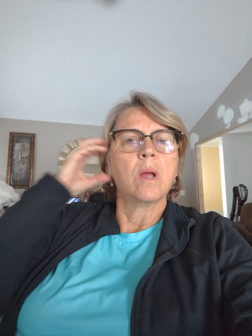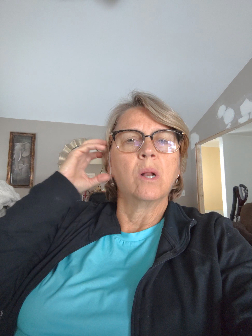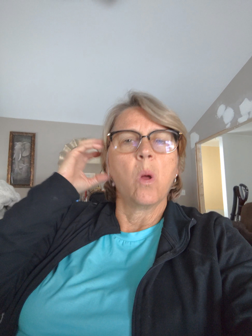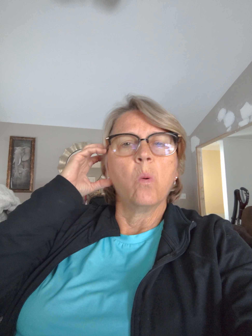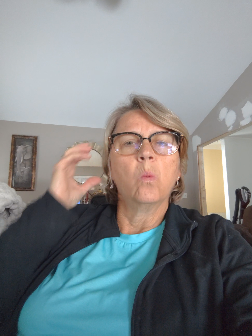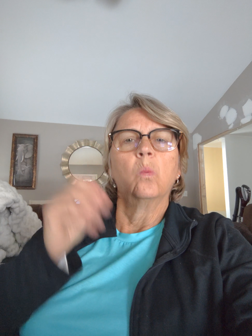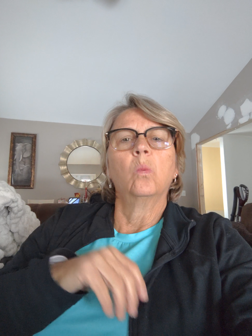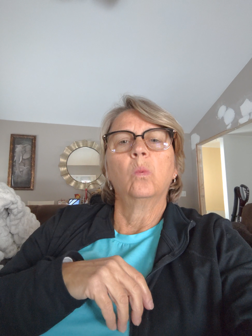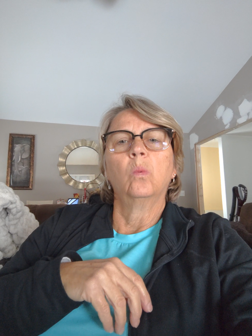radio